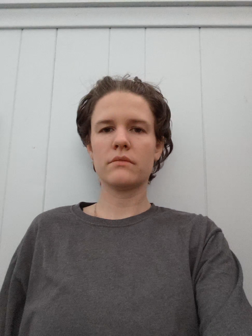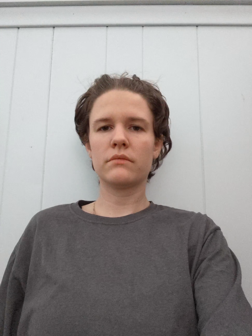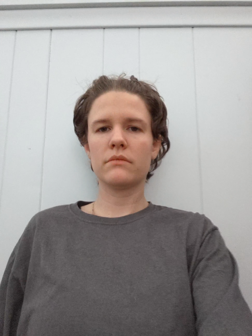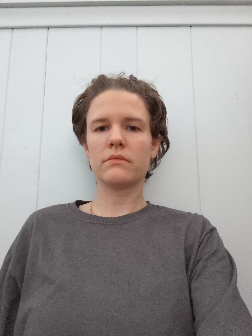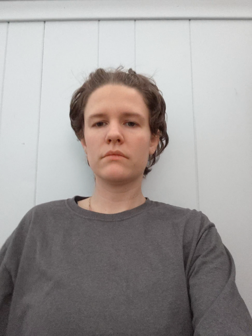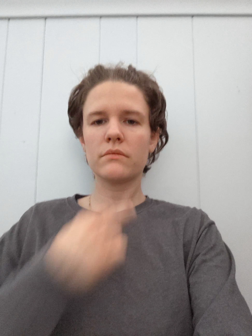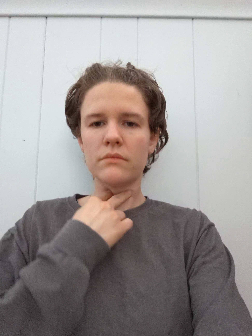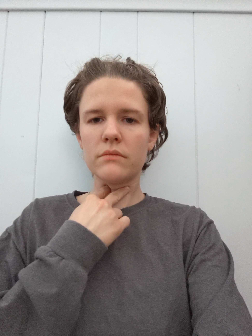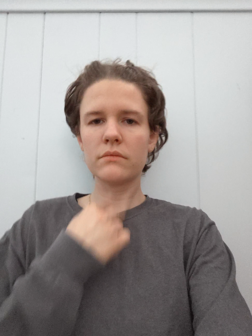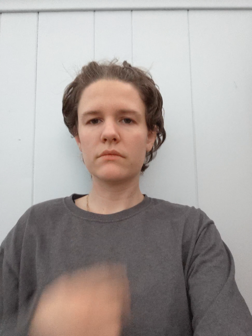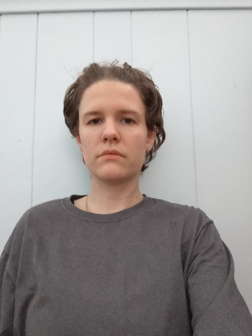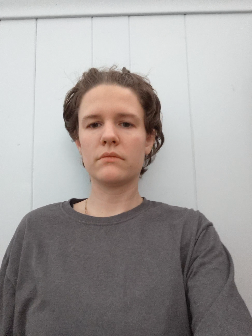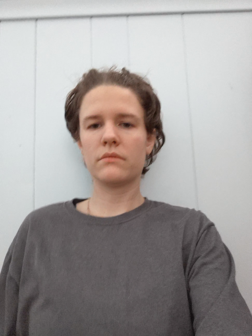stuck